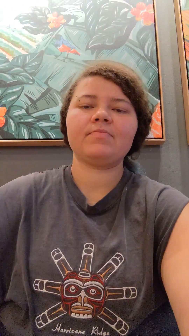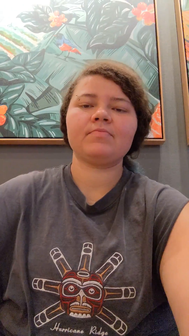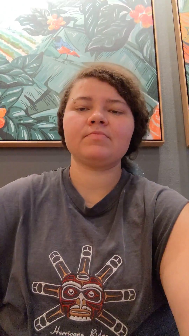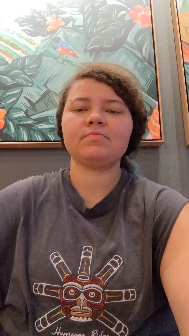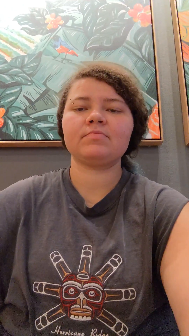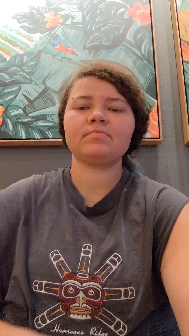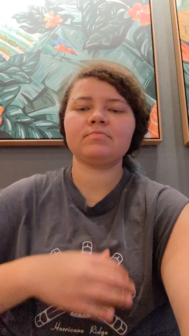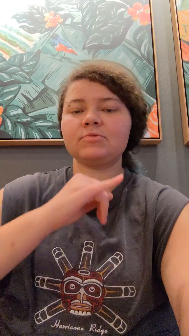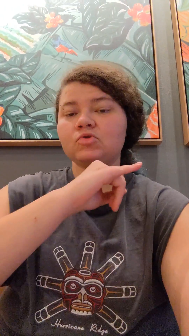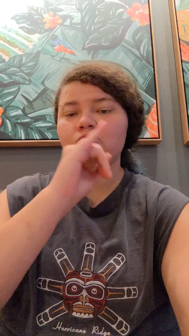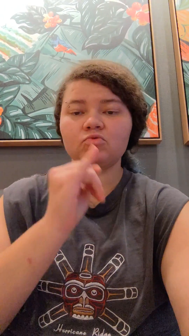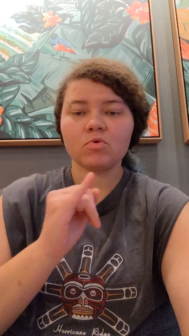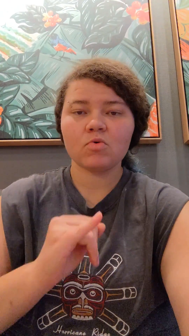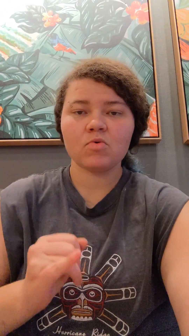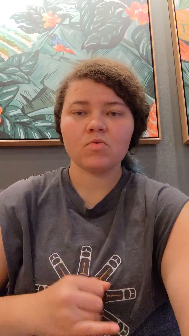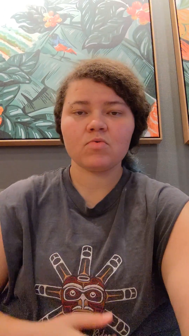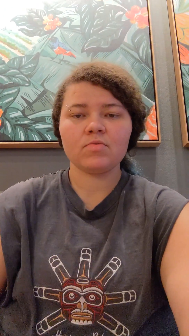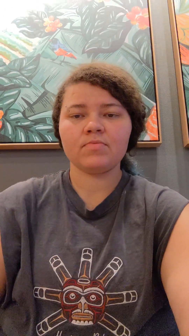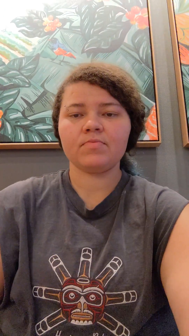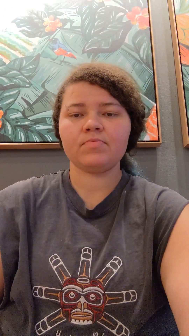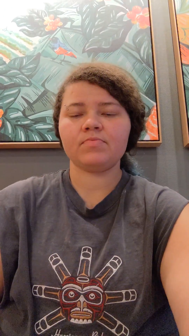draw